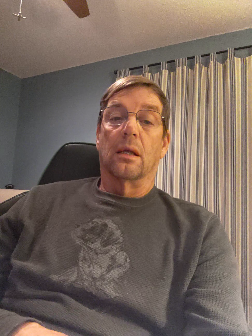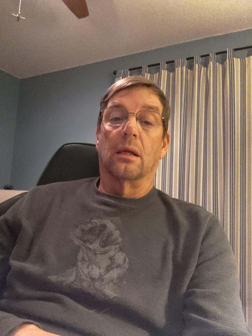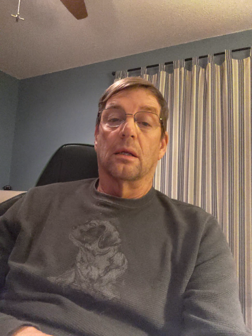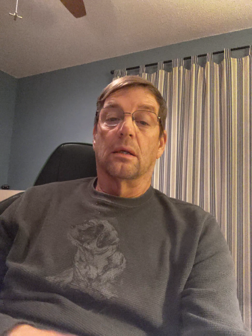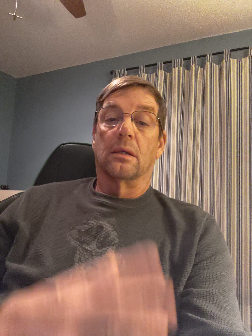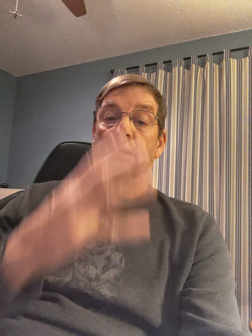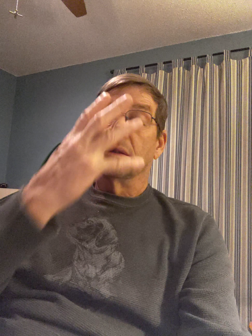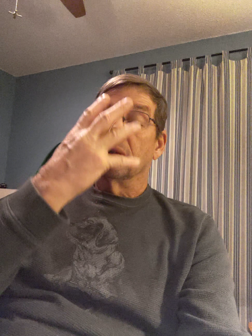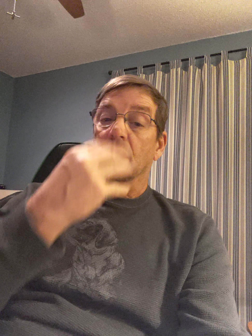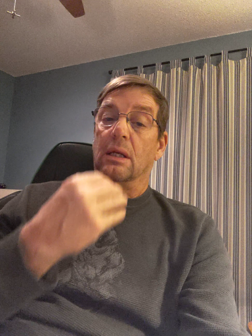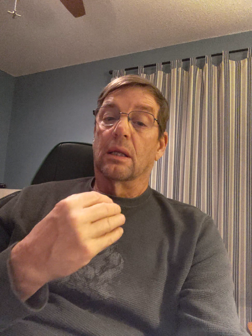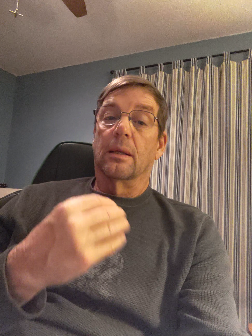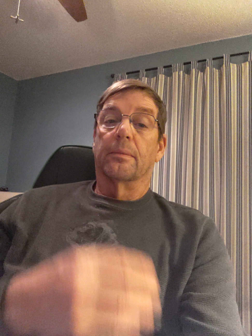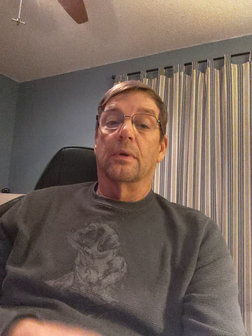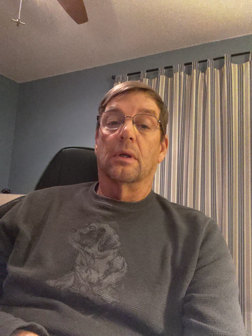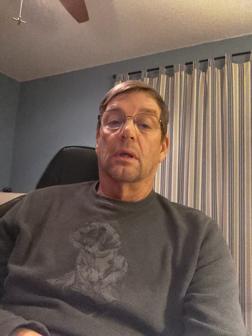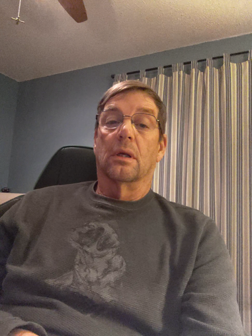sleep